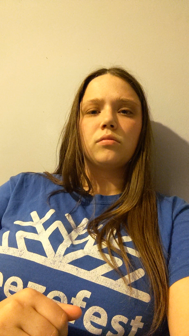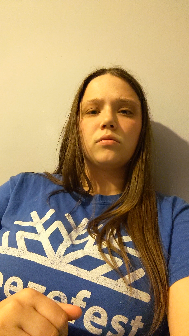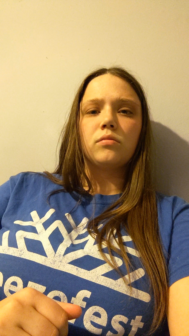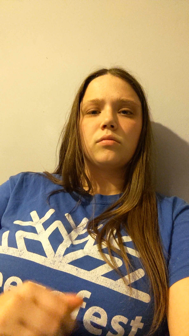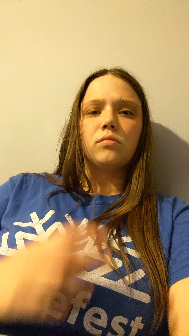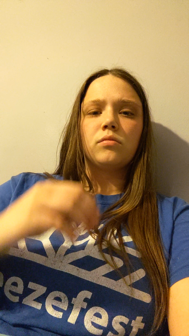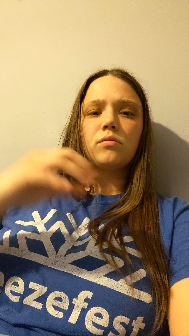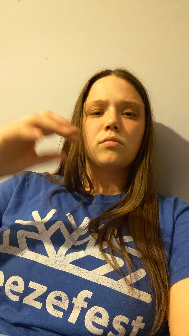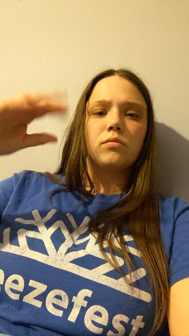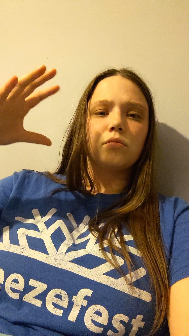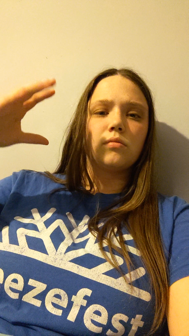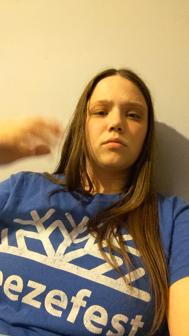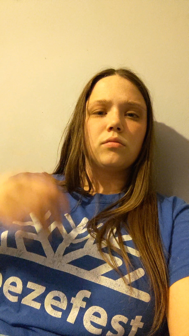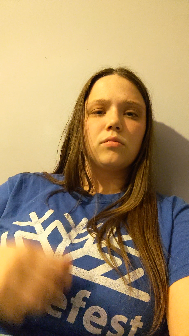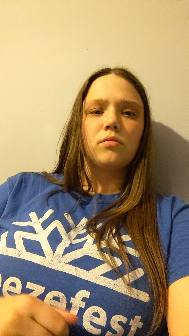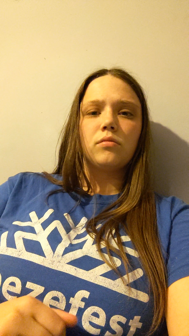bubbles